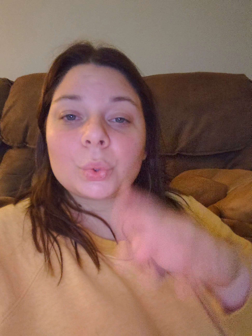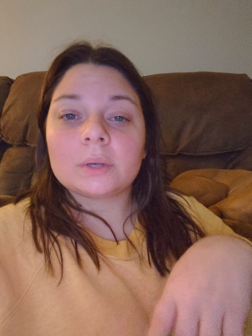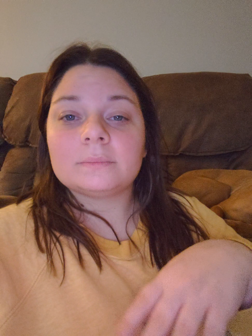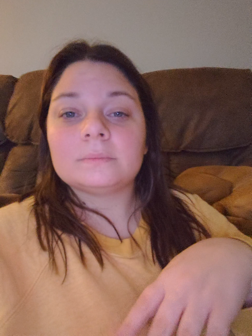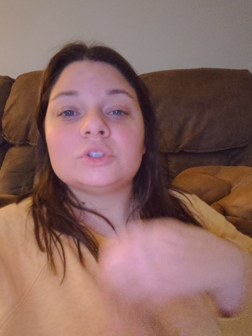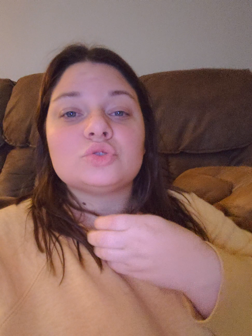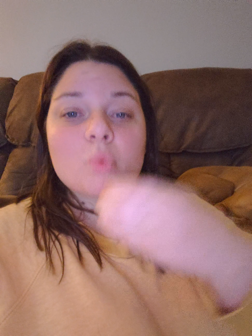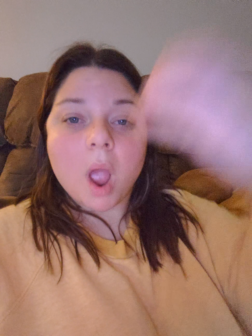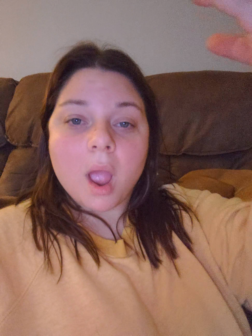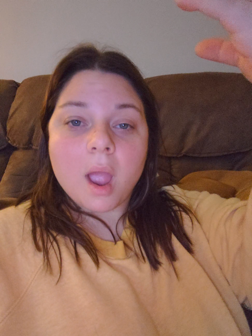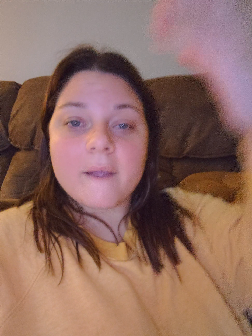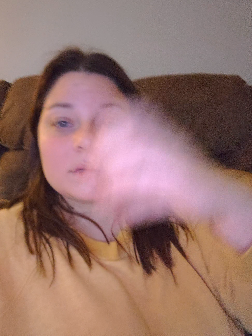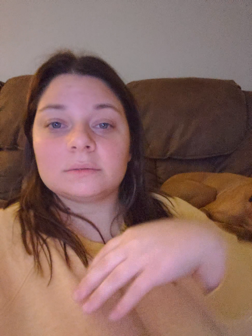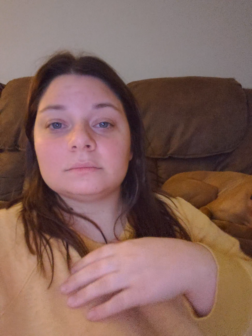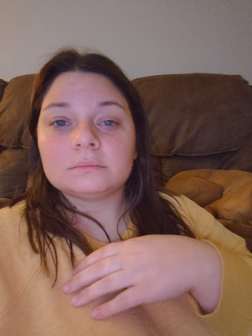giraffe